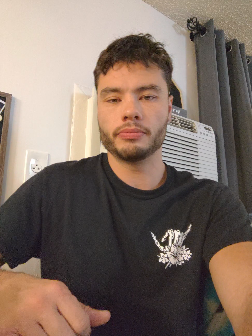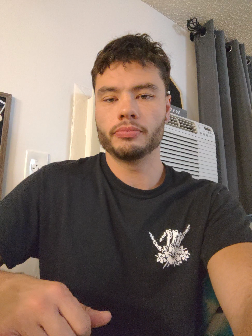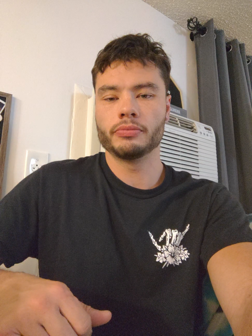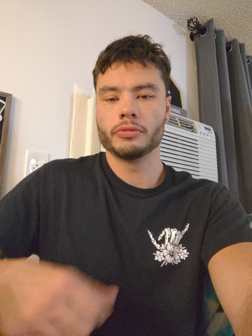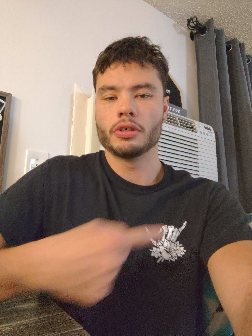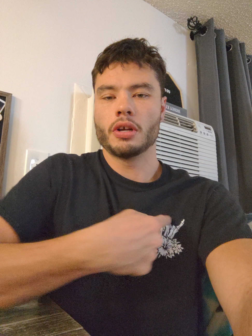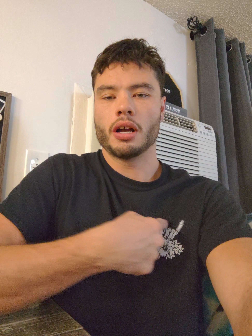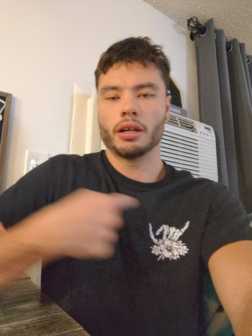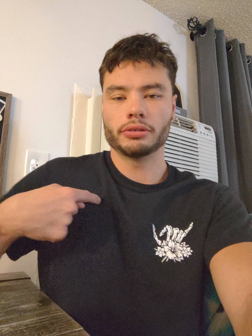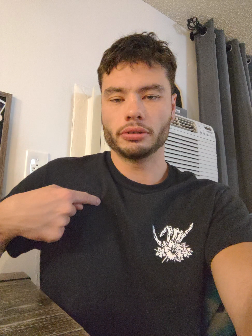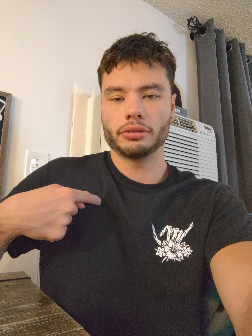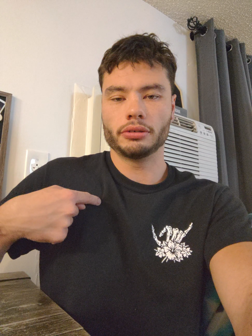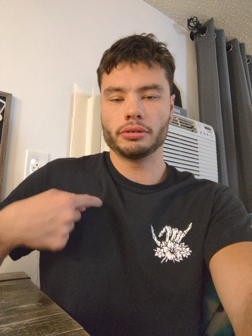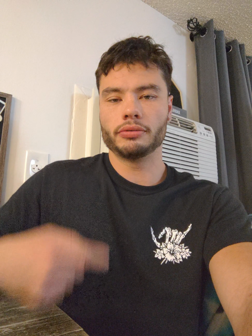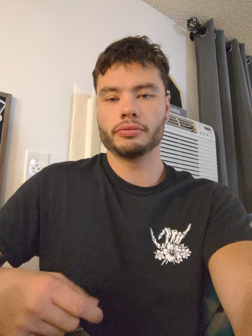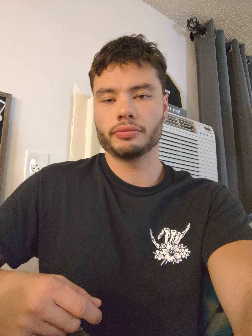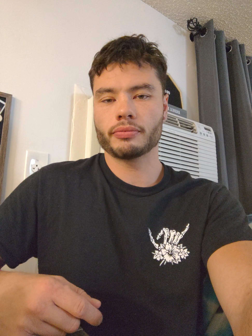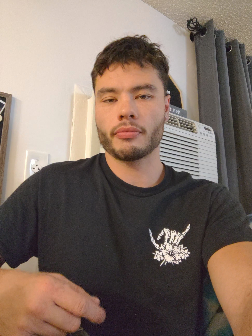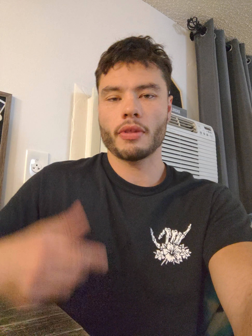we